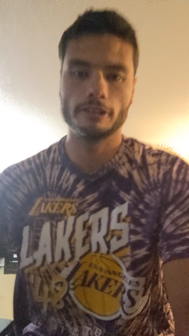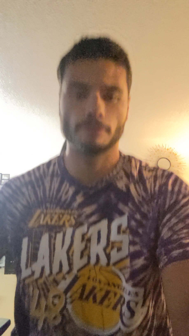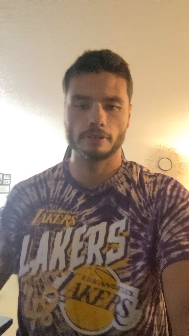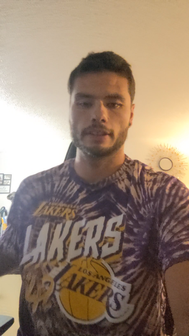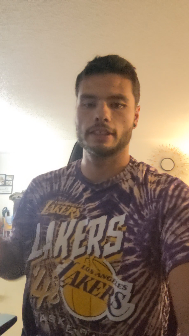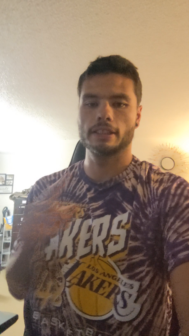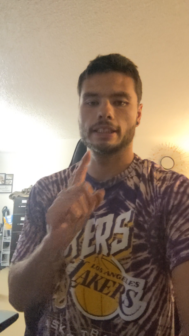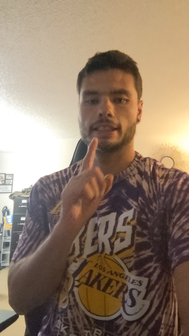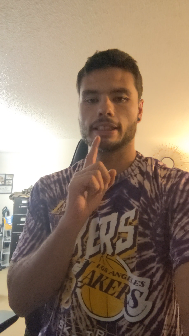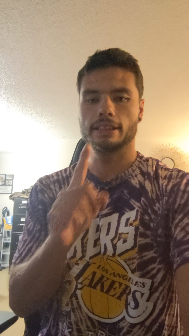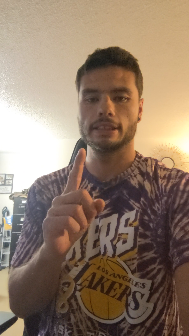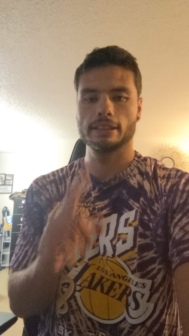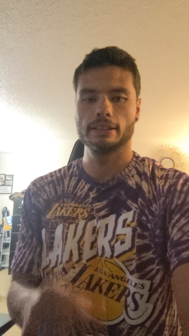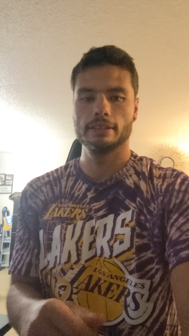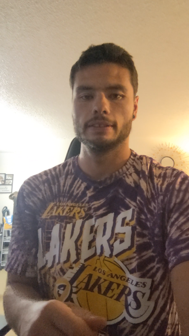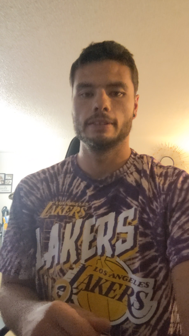is